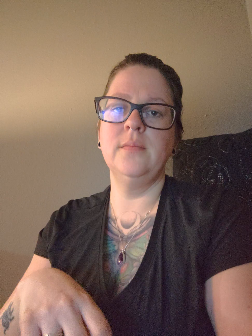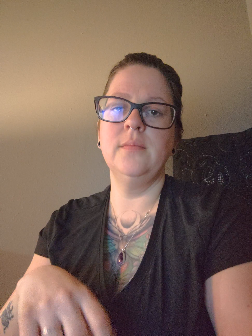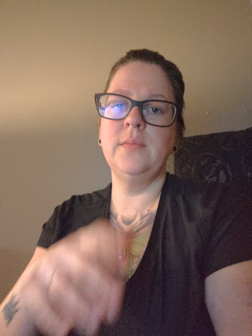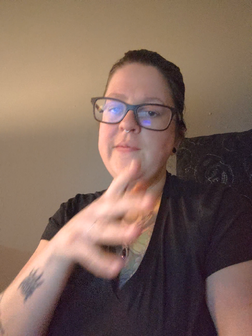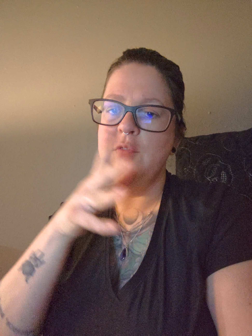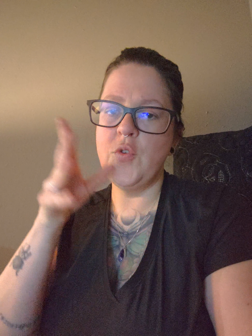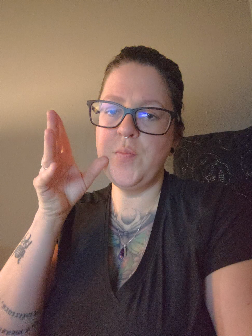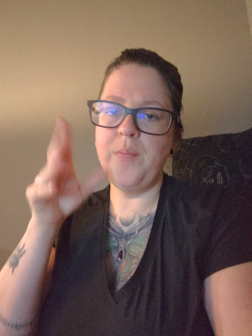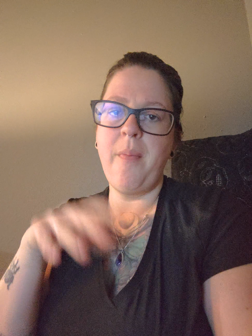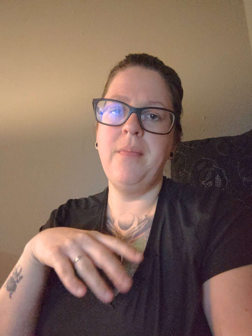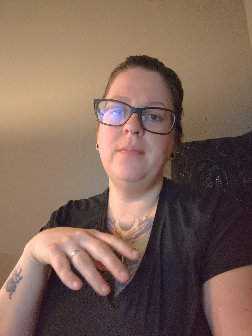farm